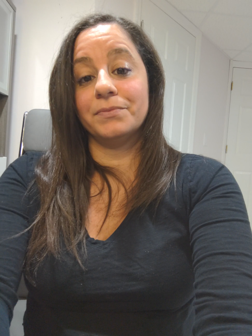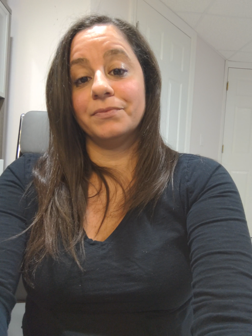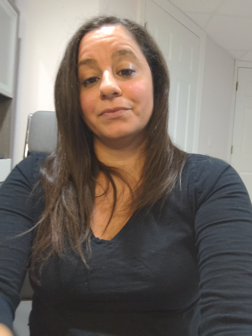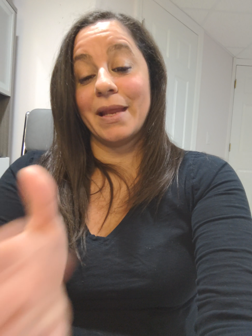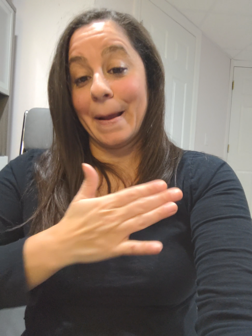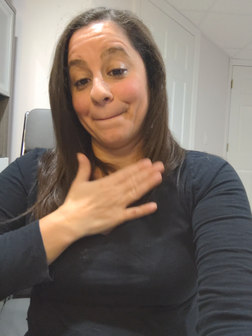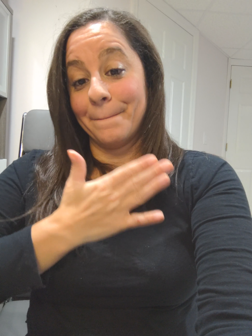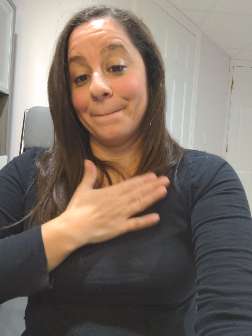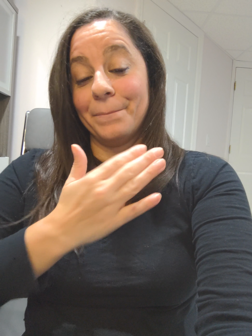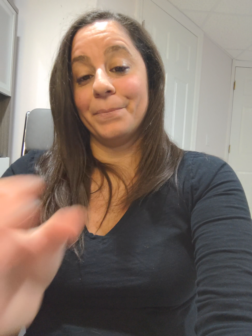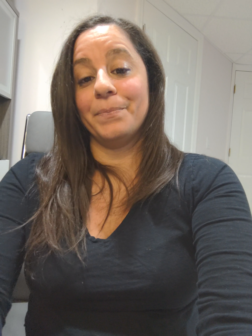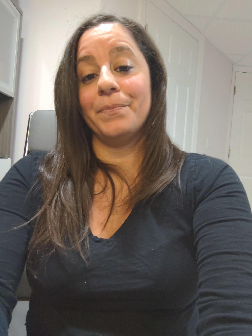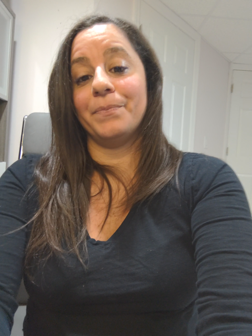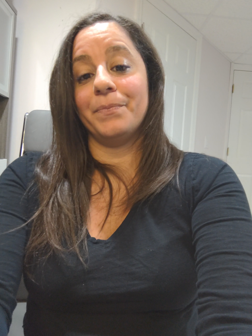happy